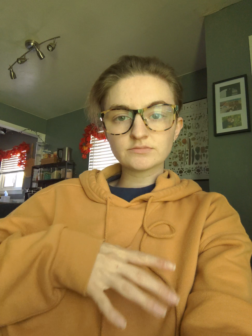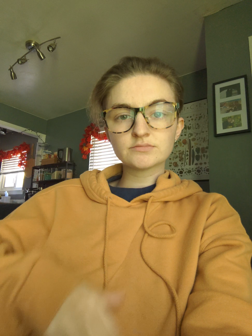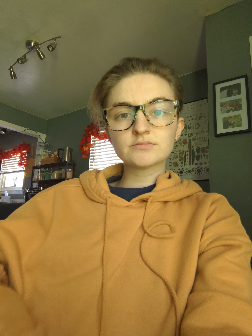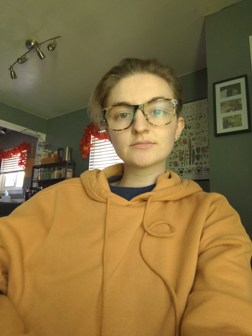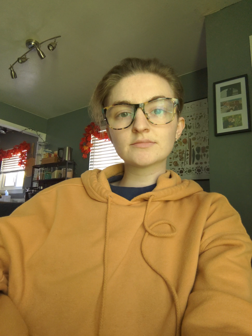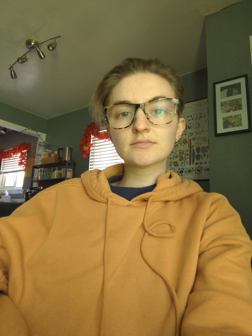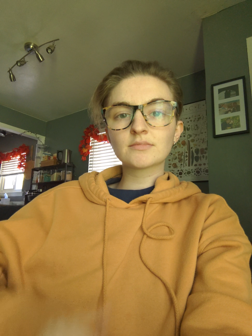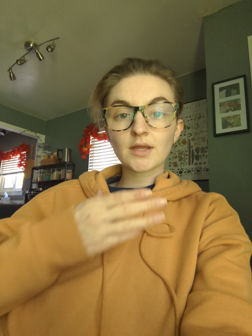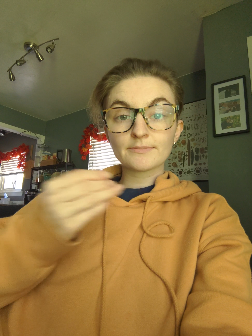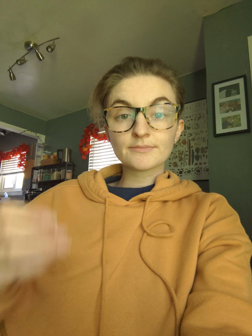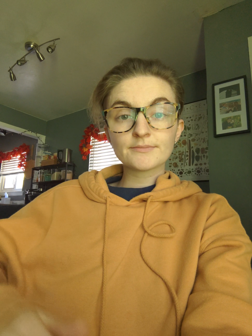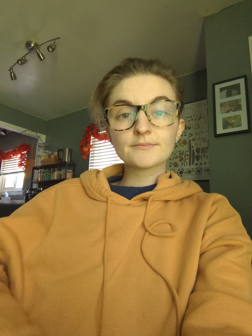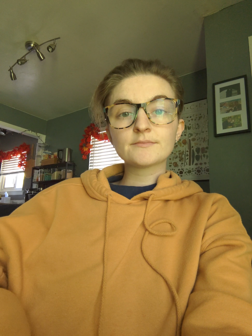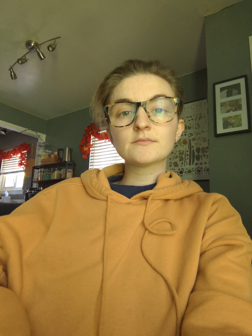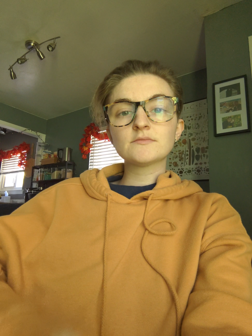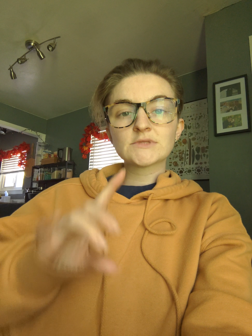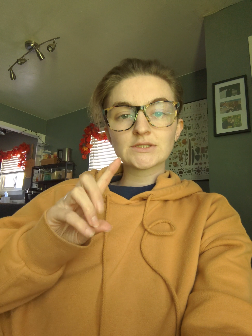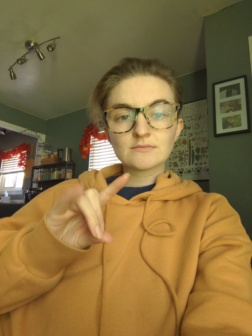and